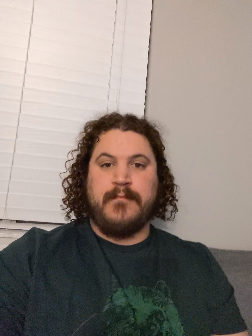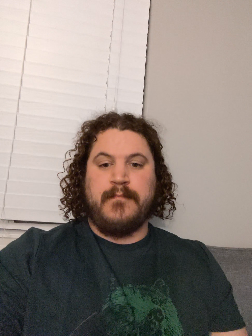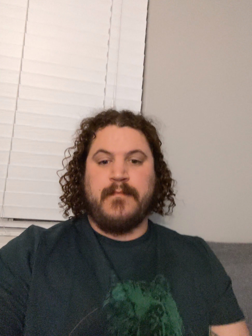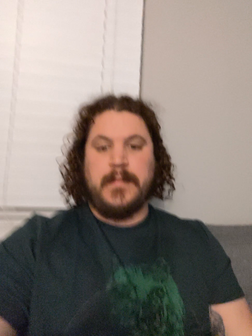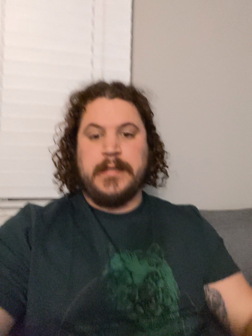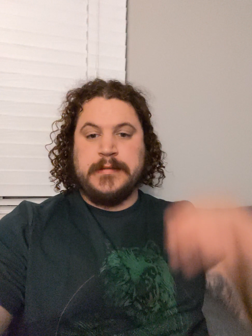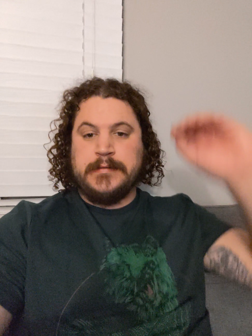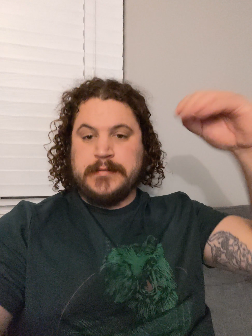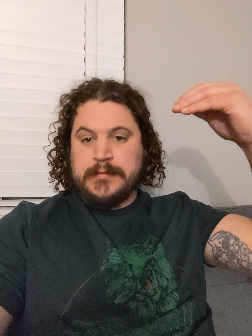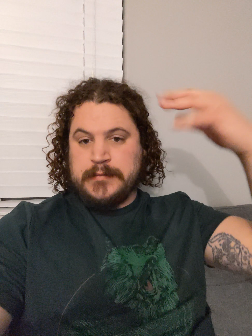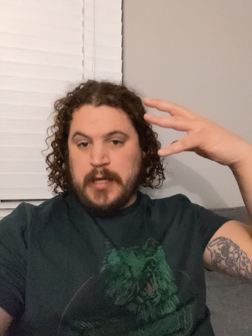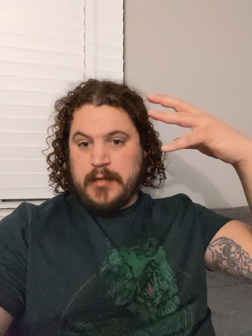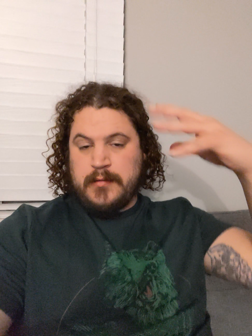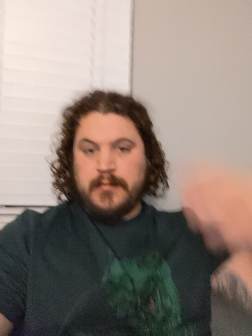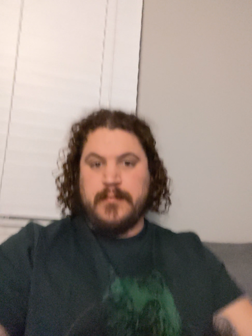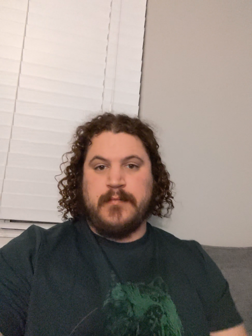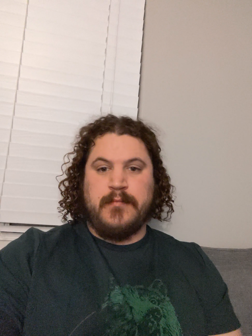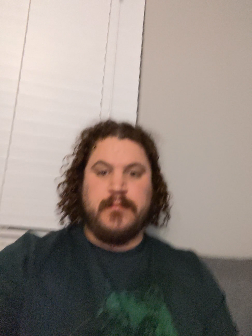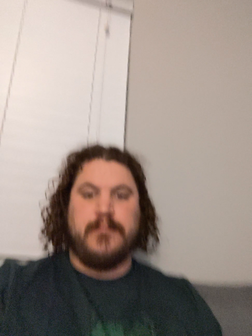sun